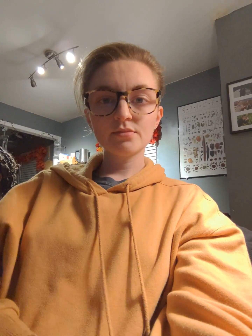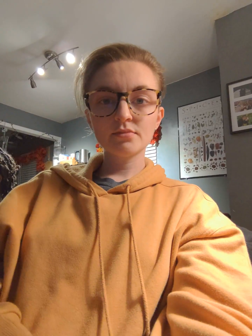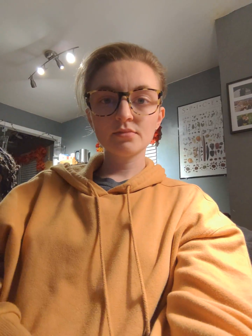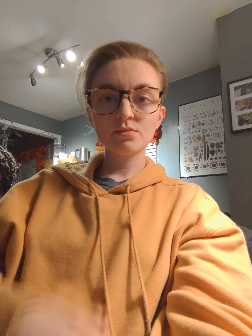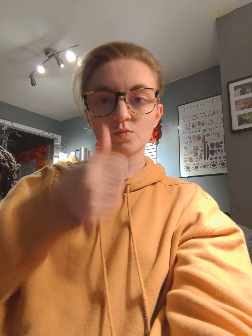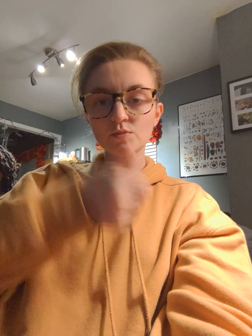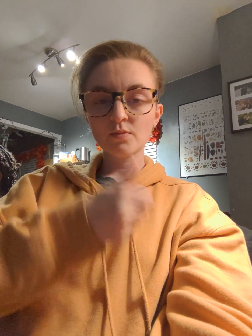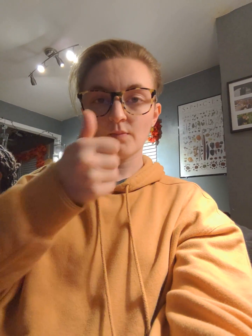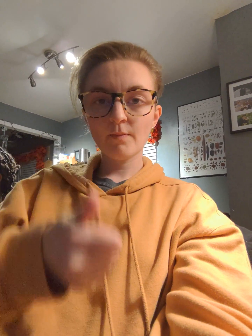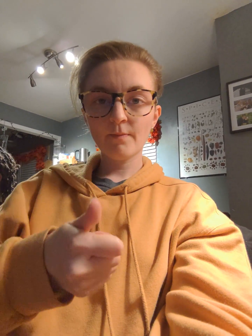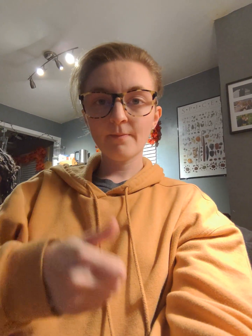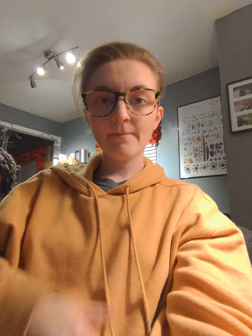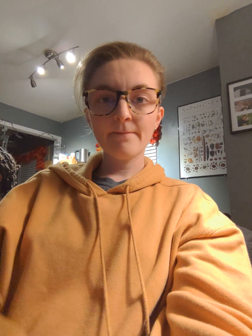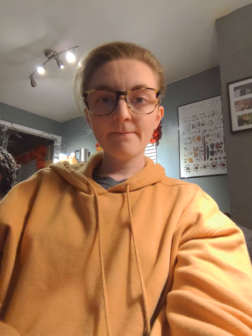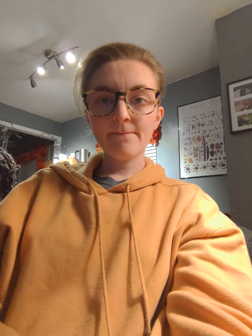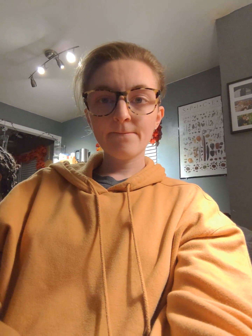each